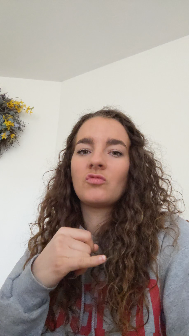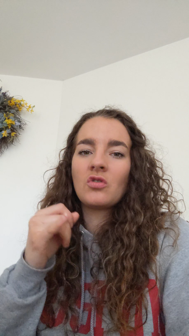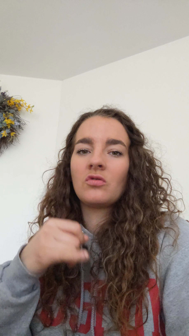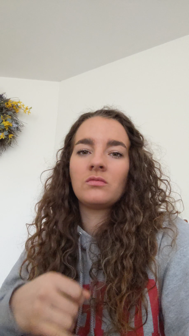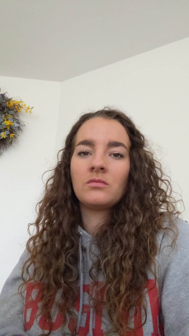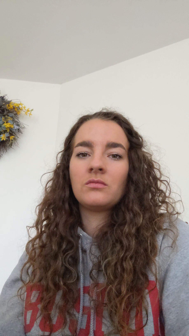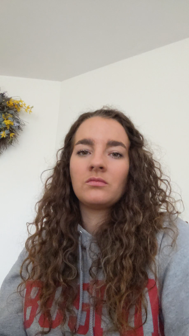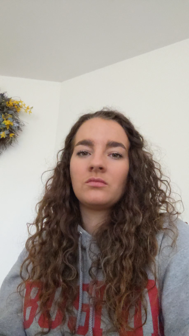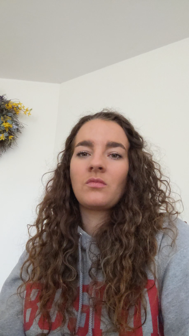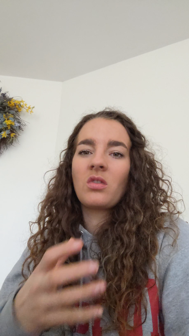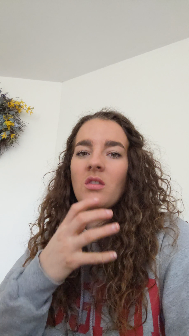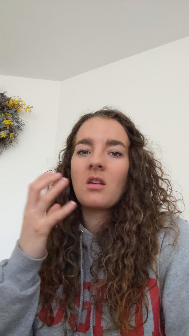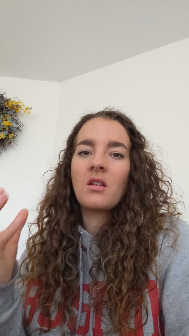a lot